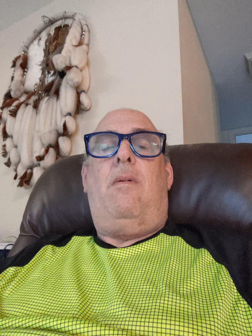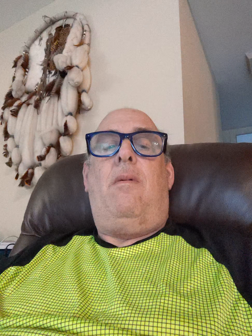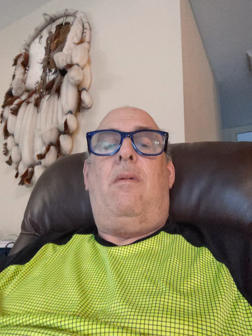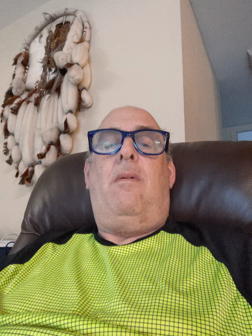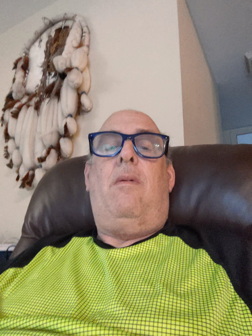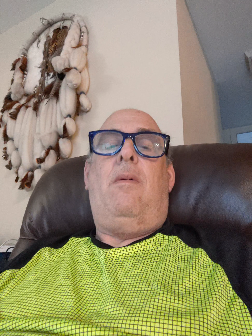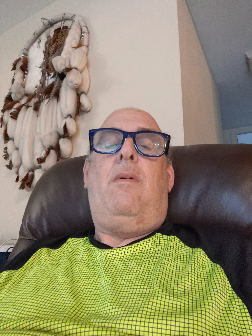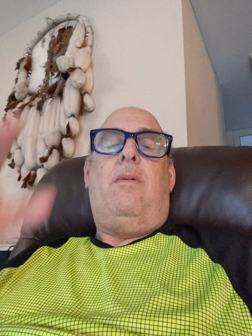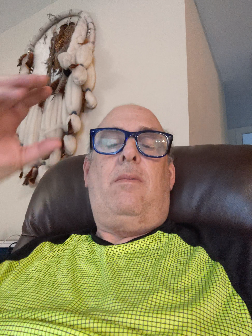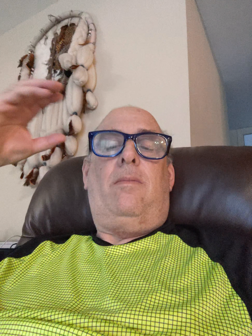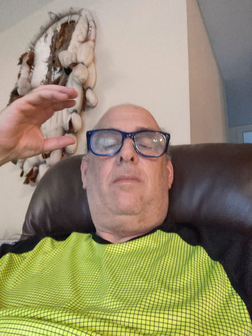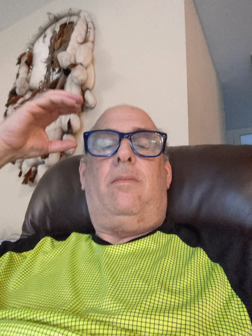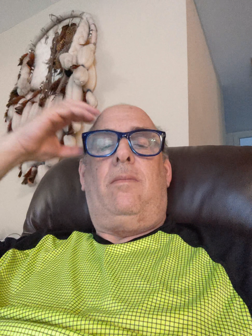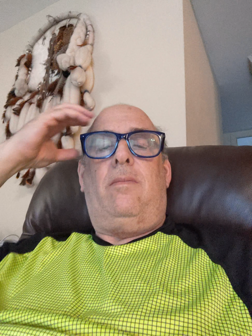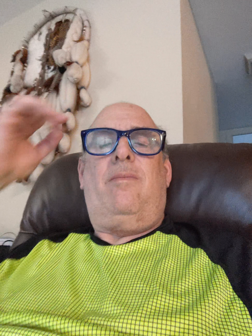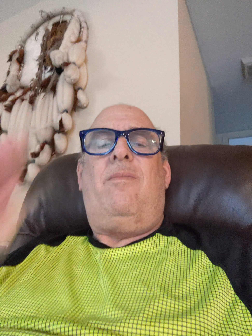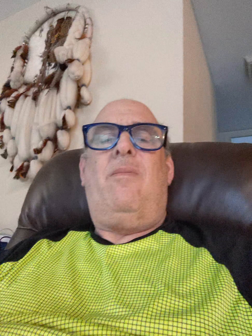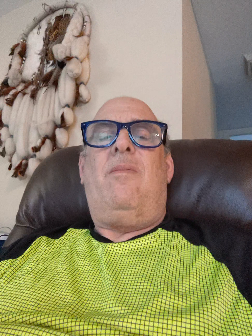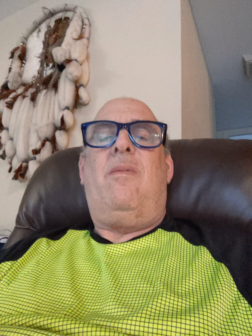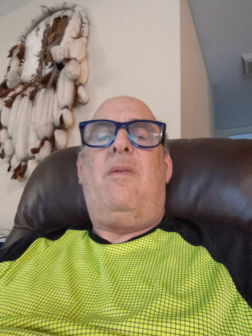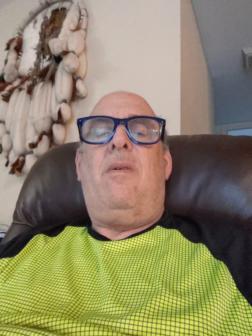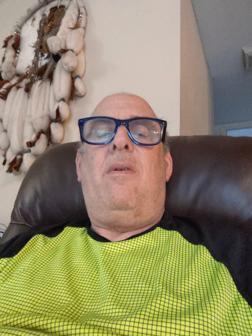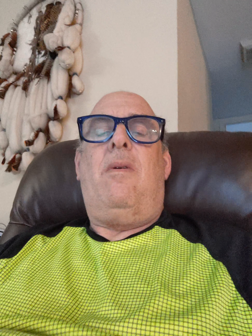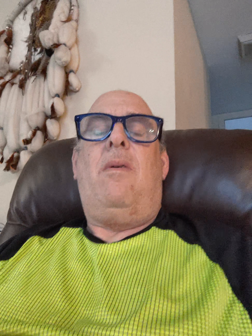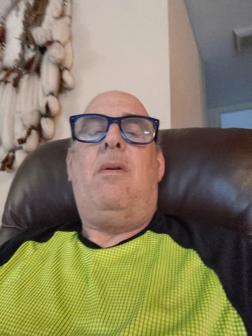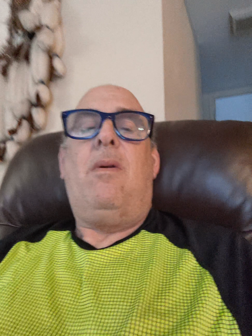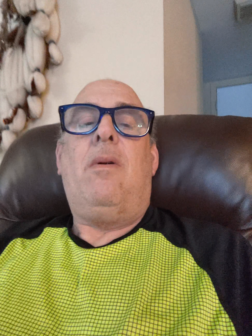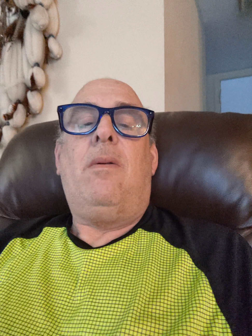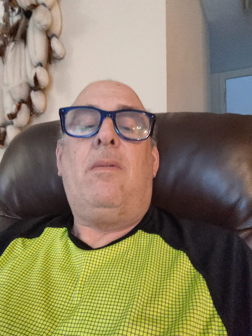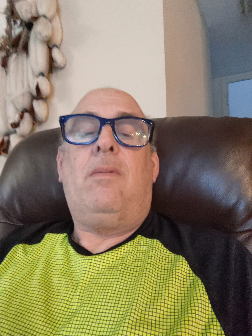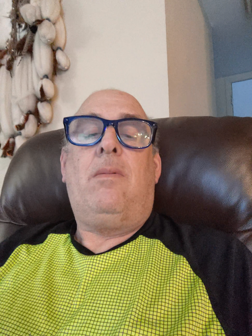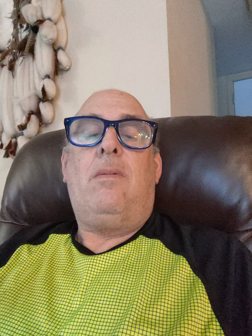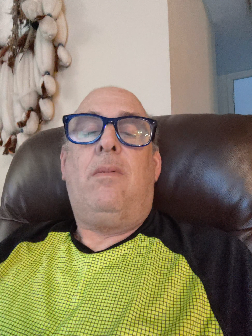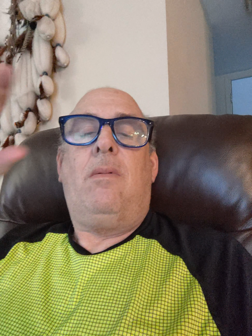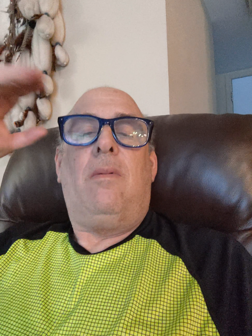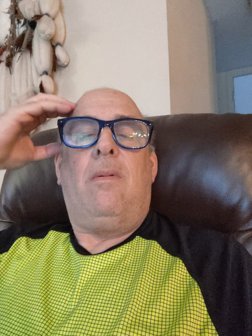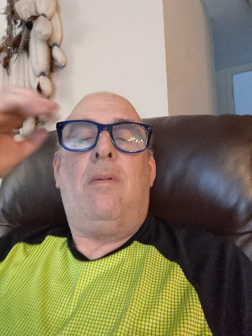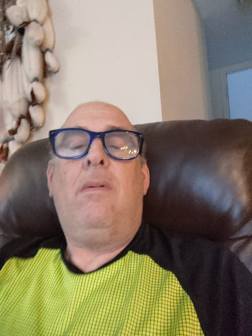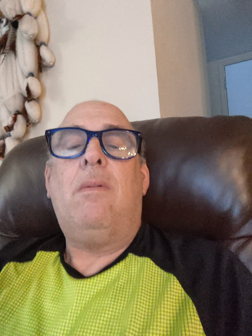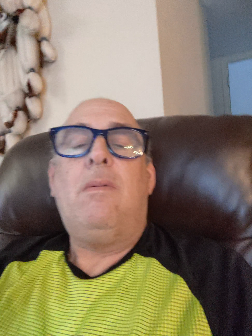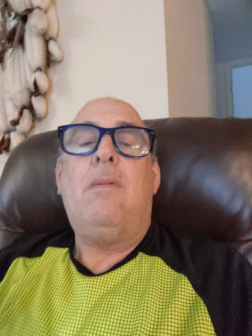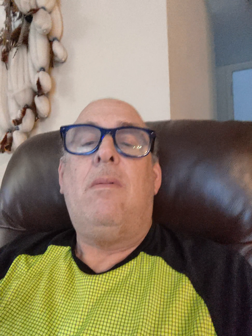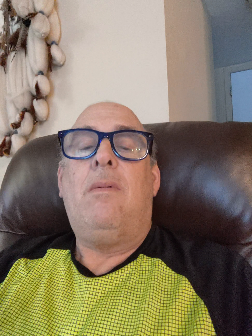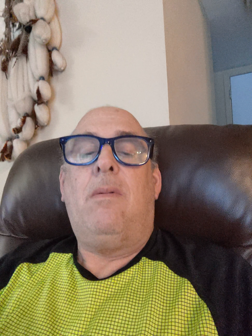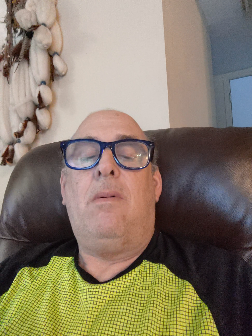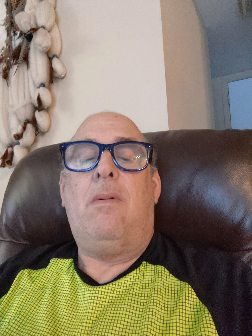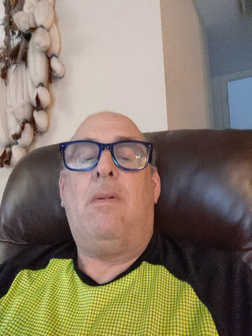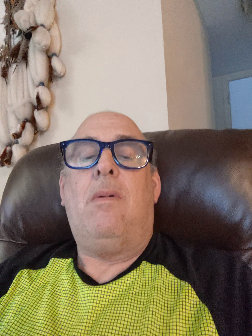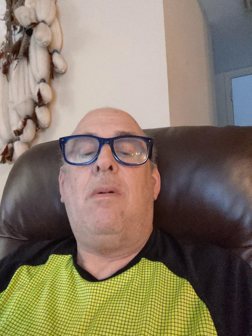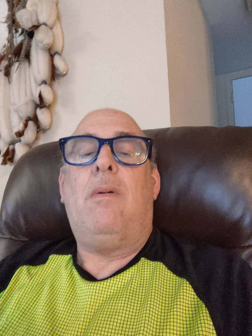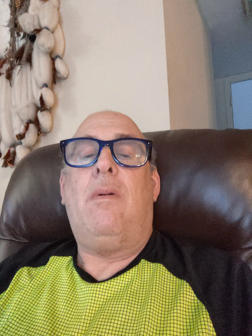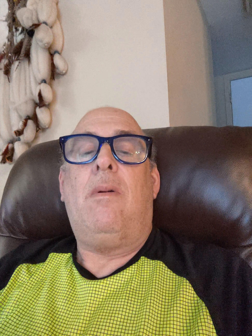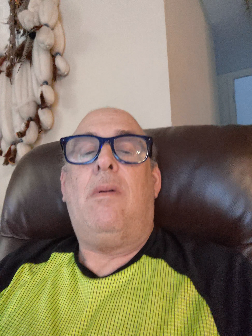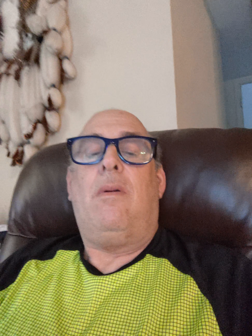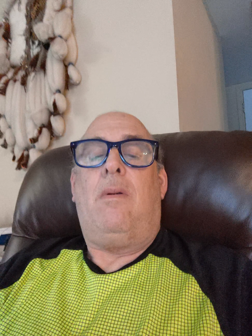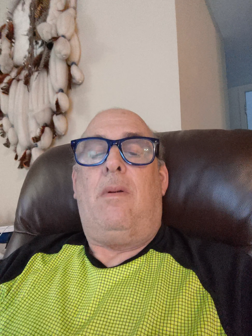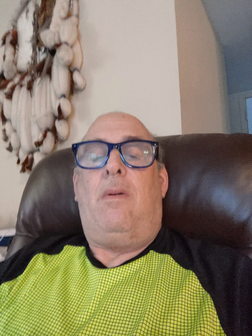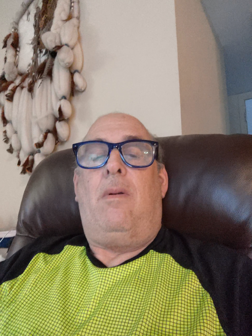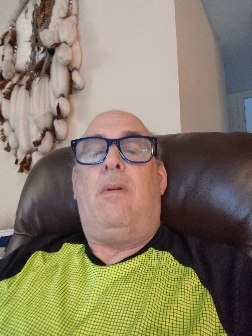donkey